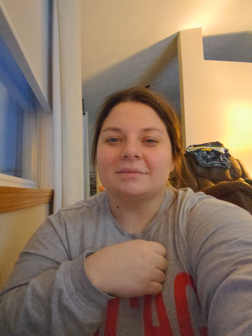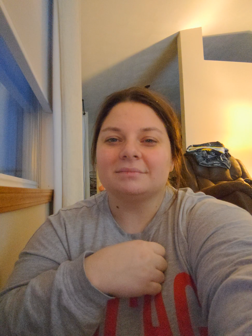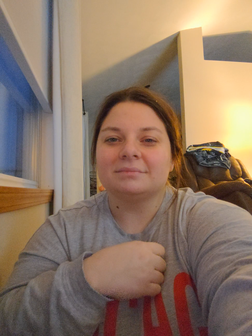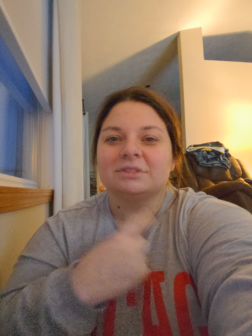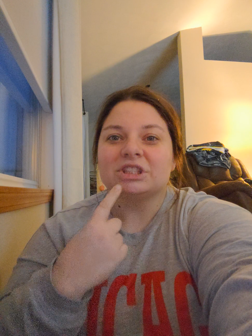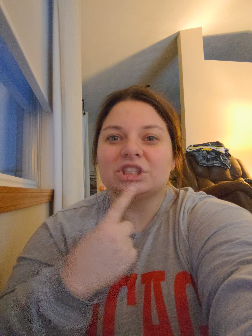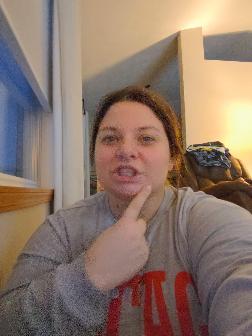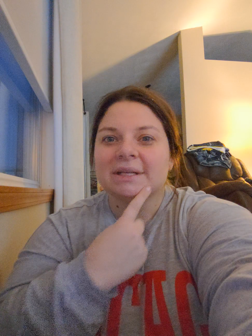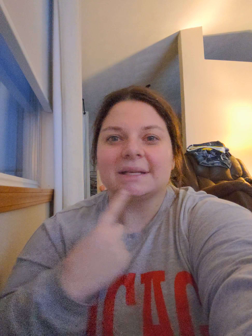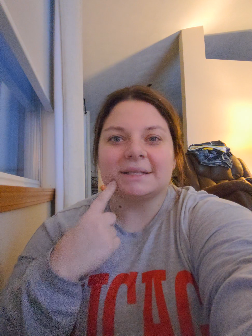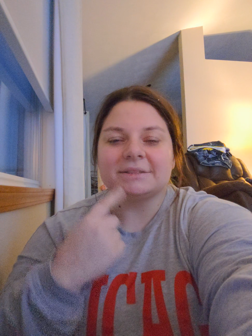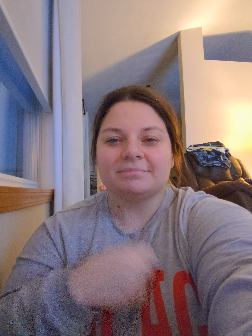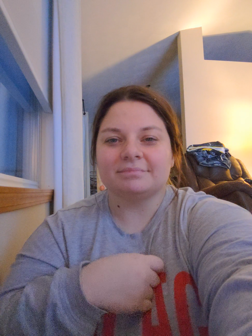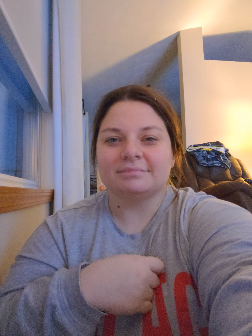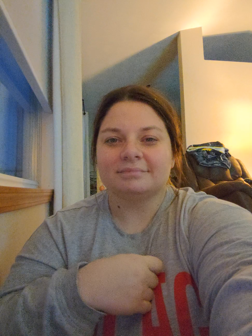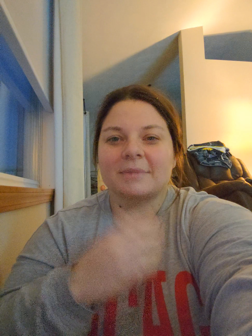chin